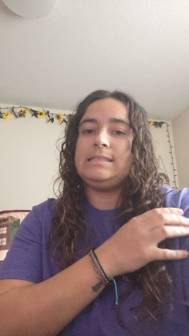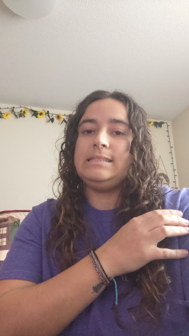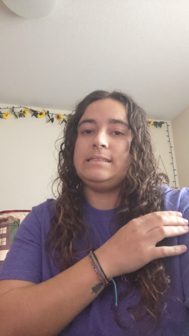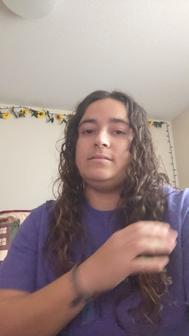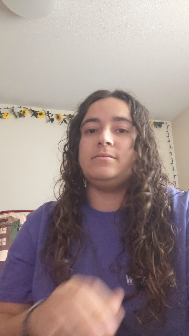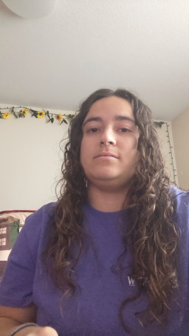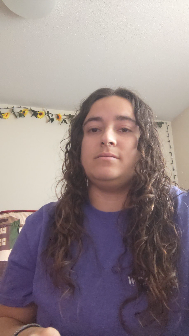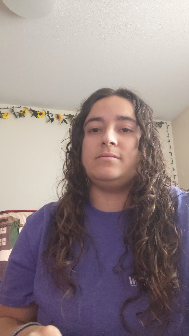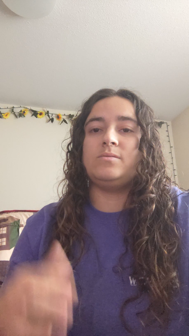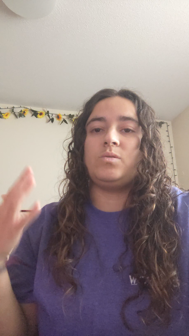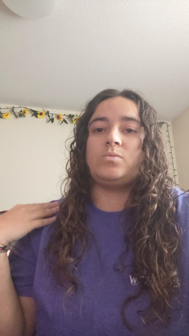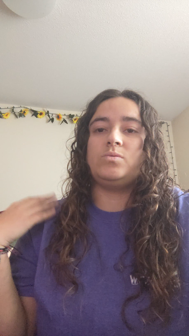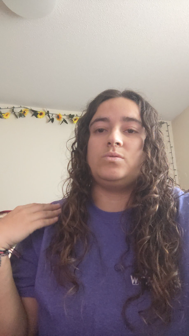shoulder